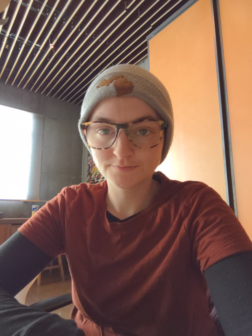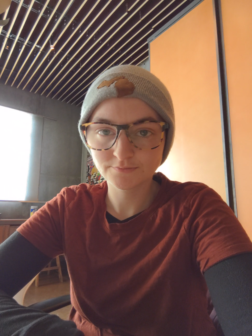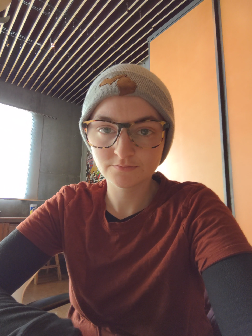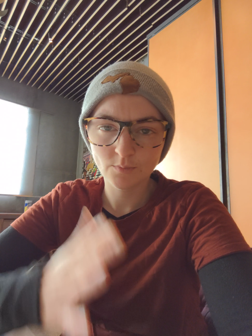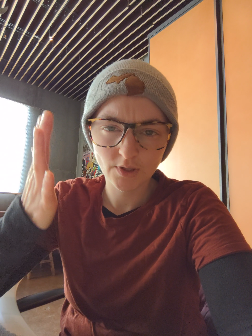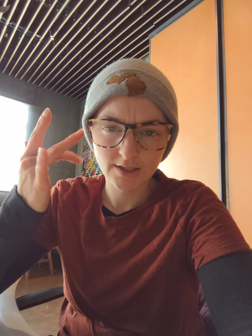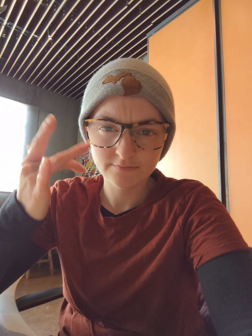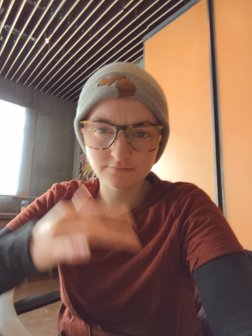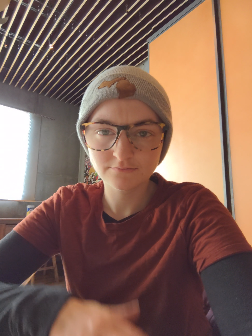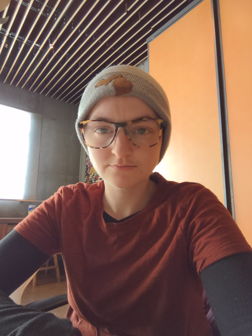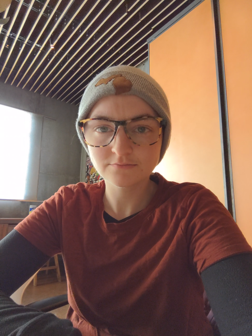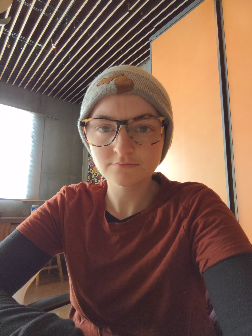why